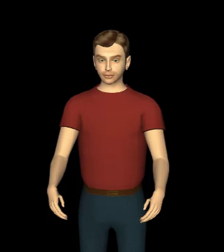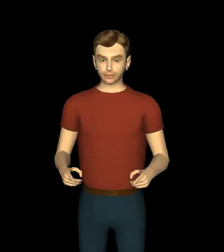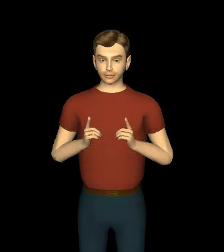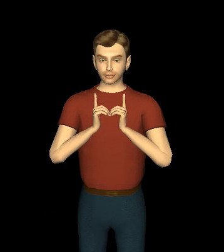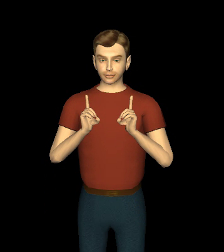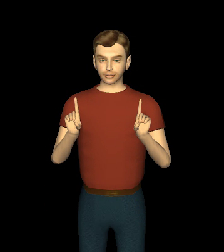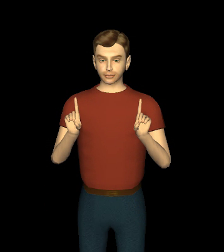ديمقراطية